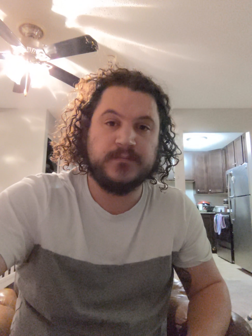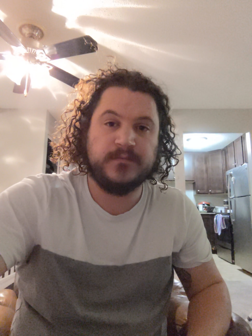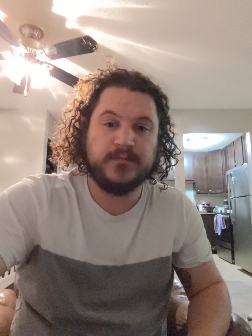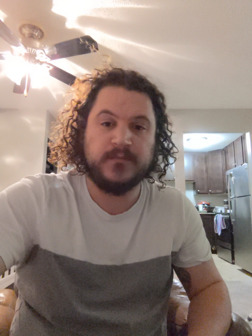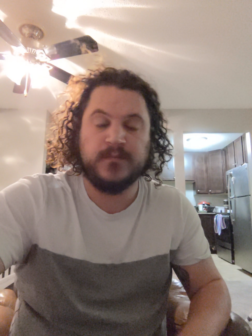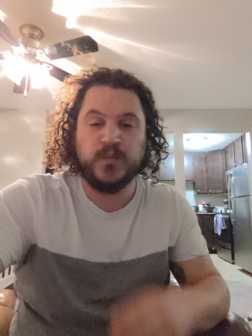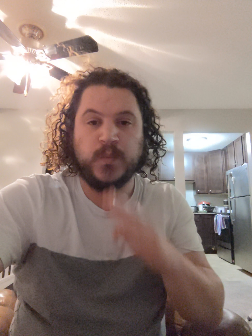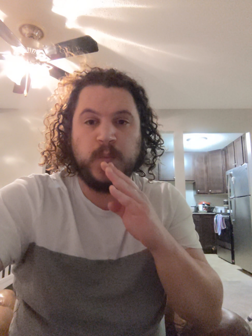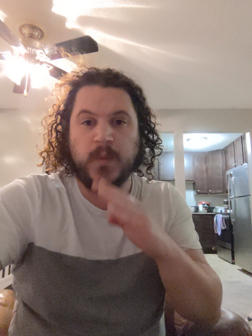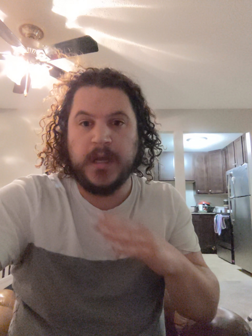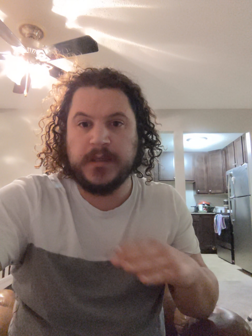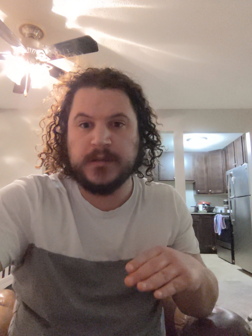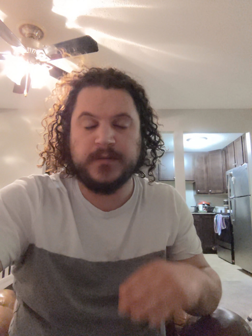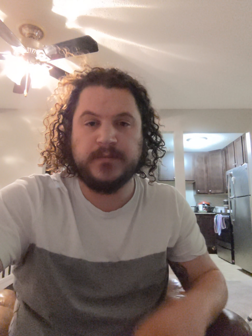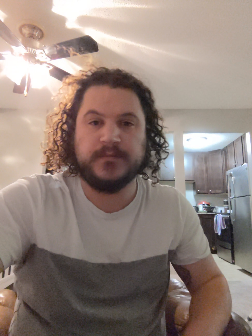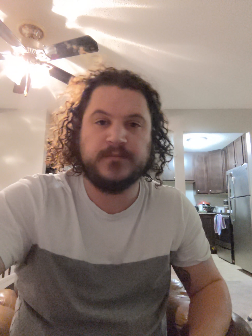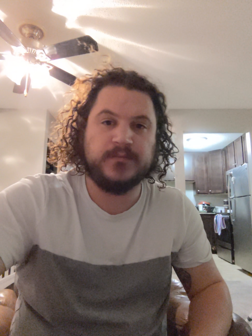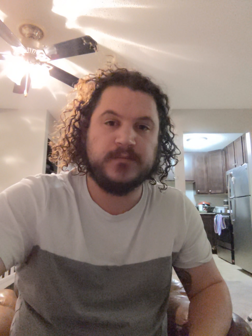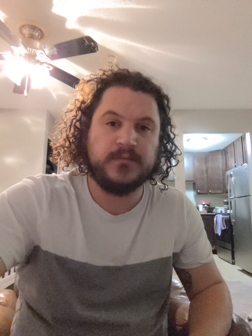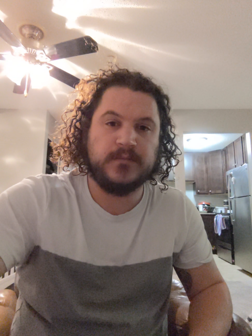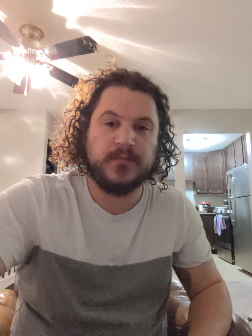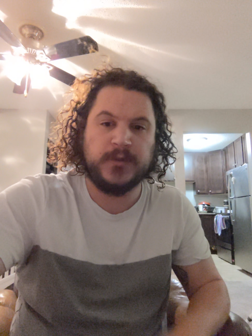quiet